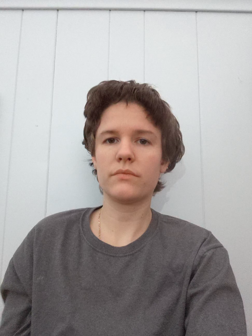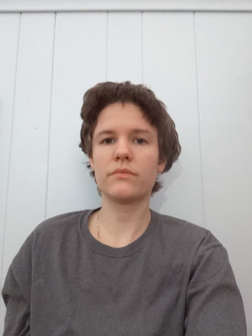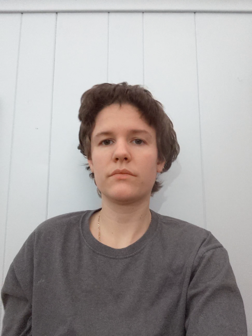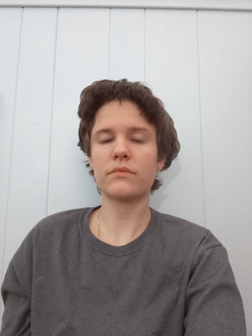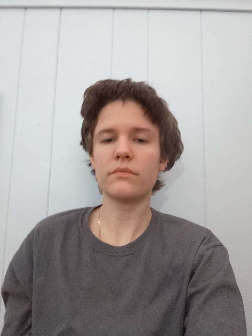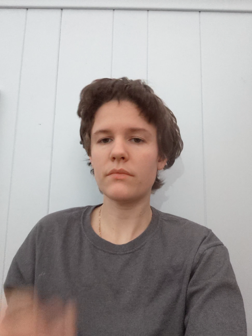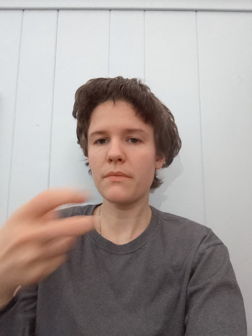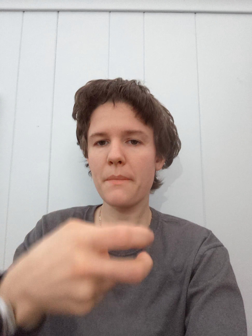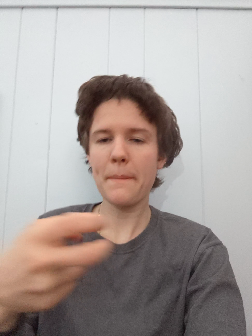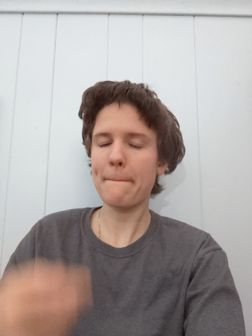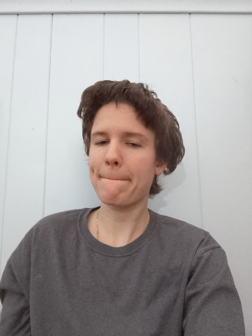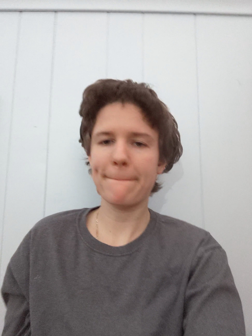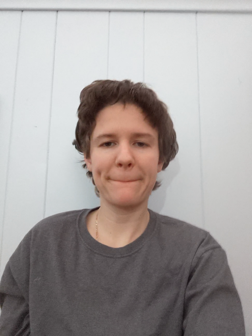puzzle